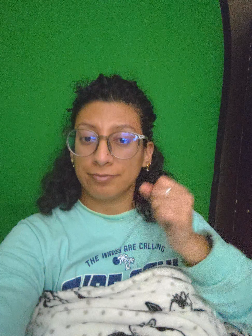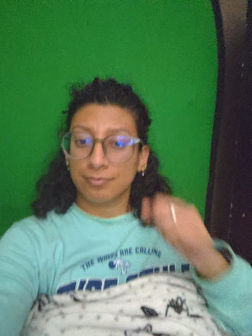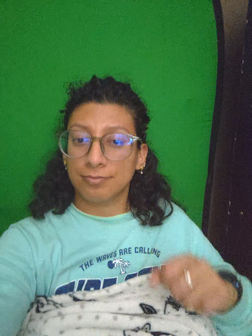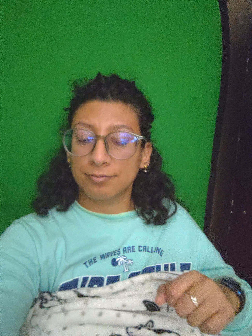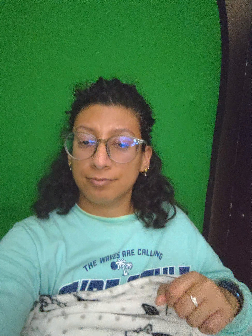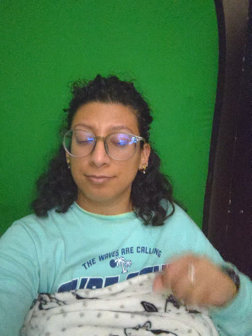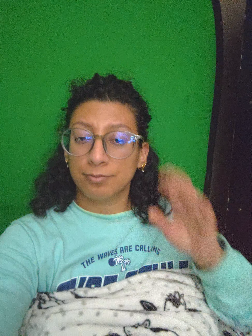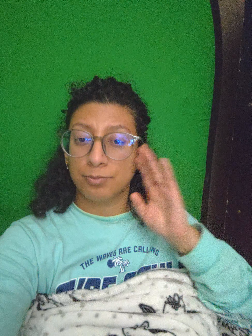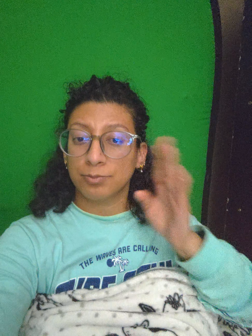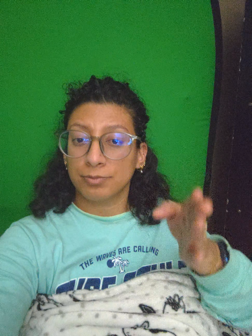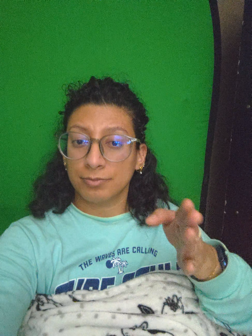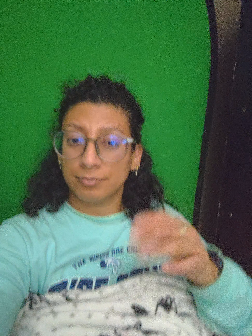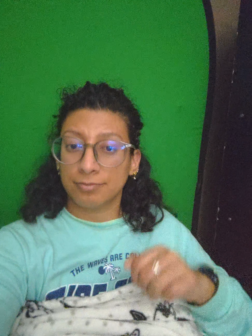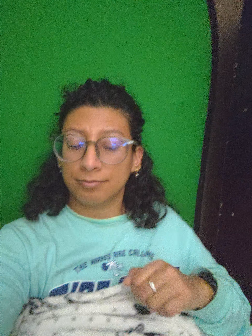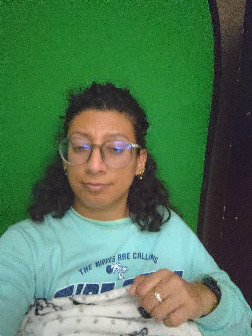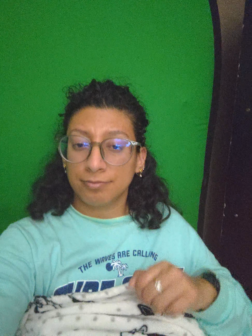will